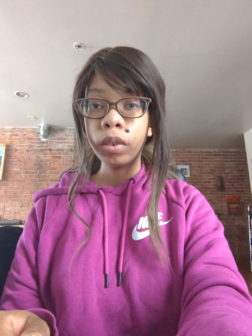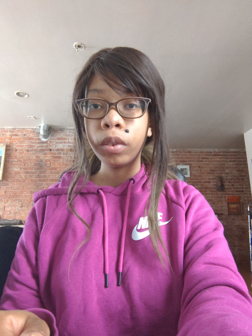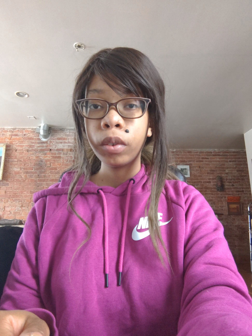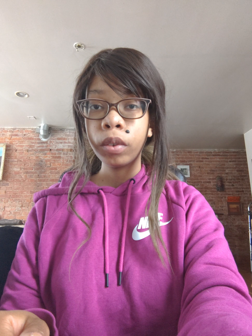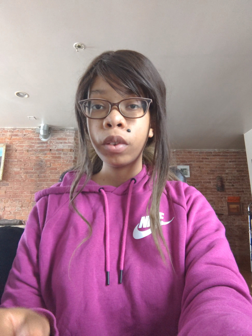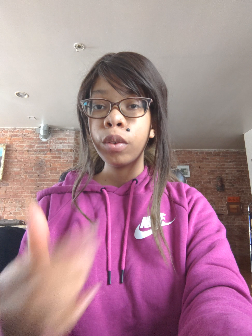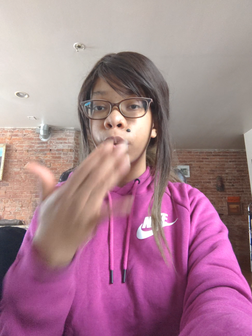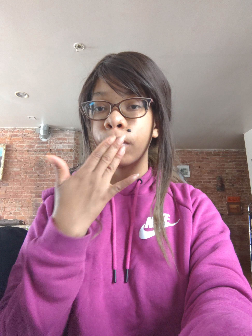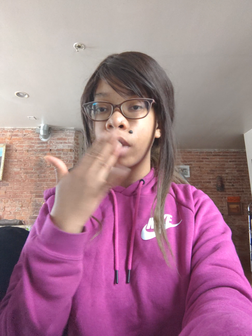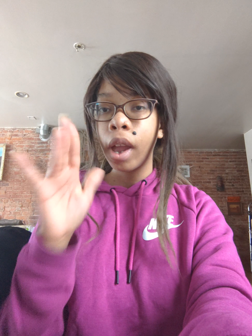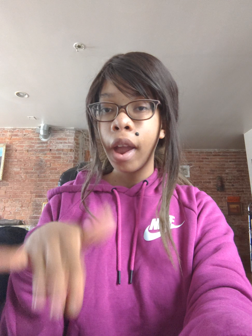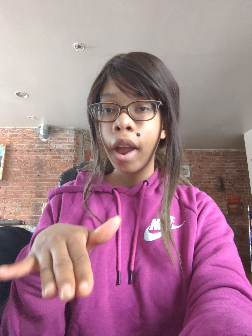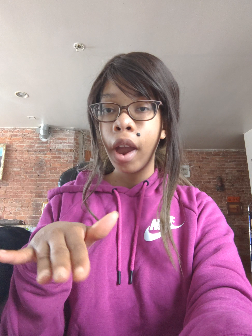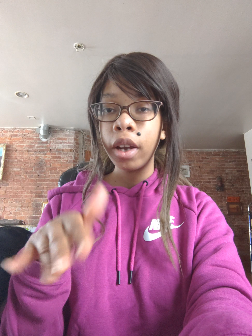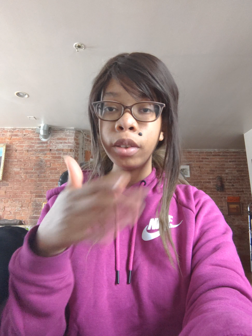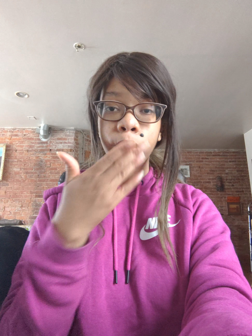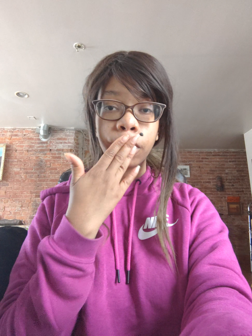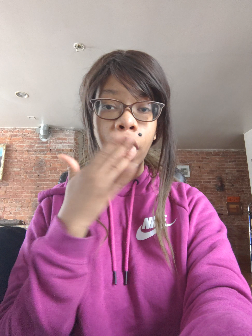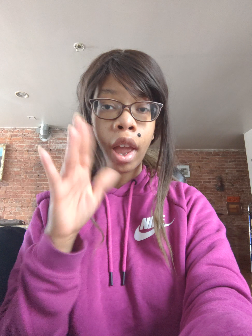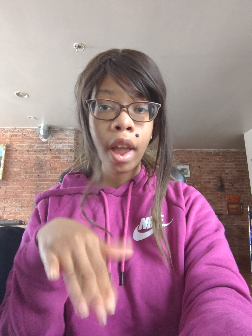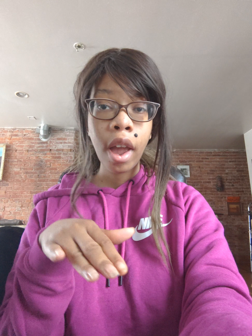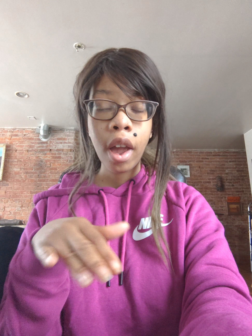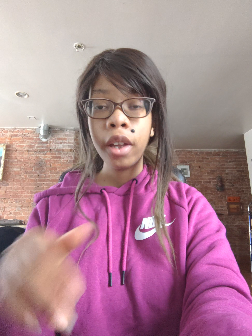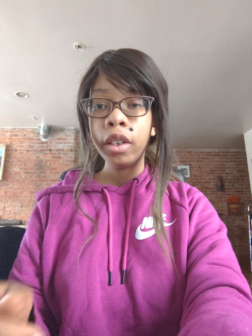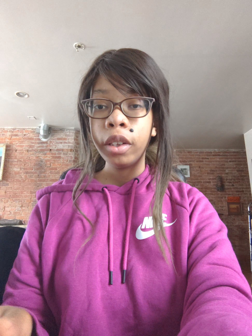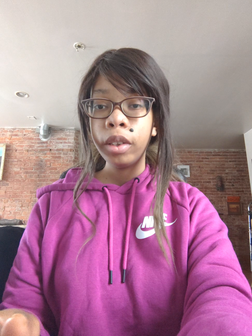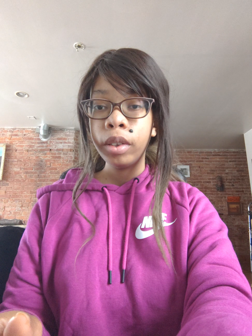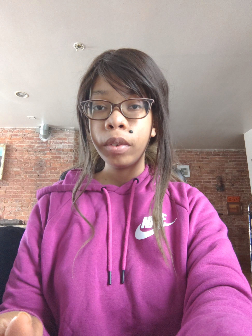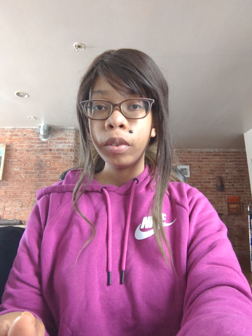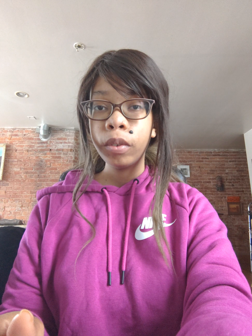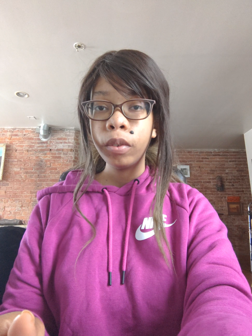bad